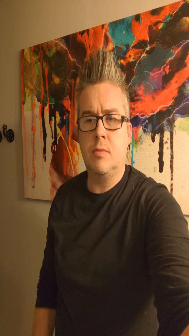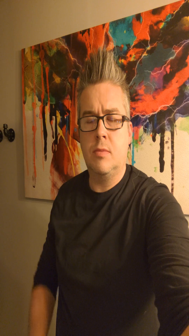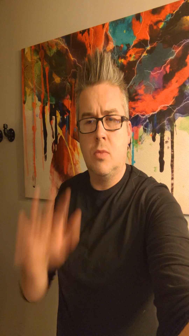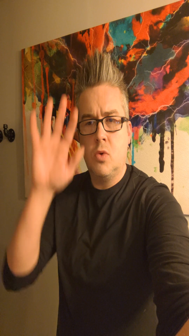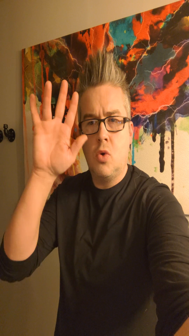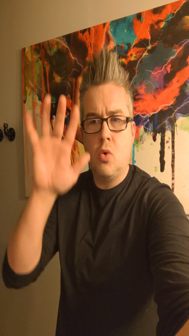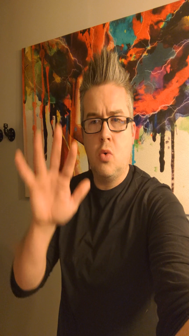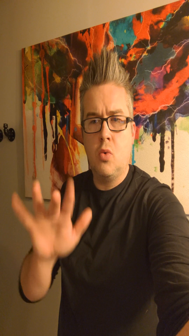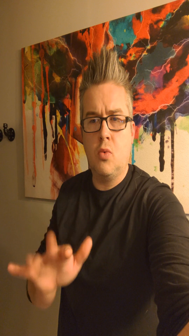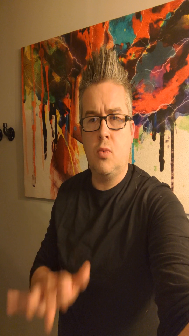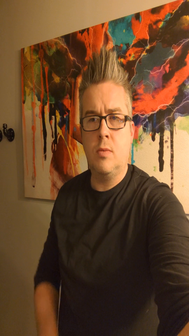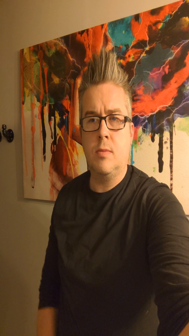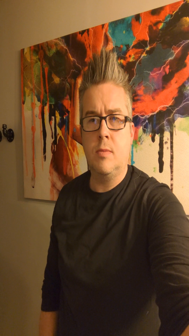snow